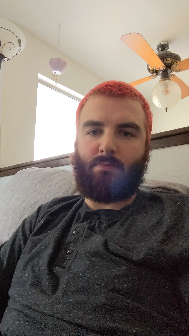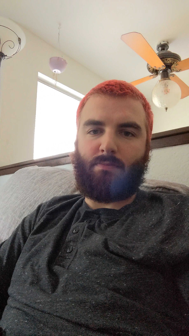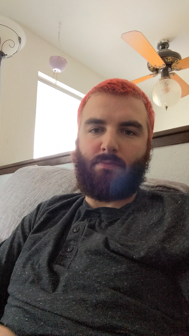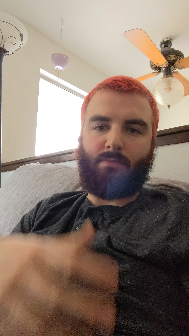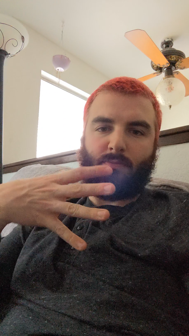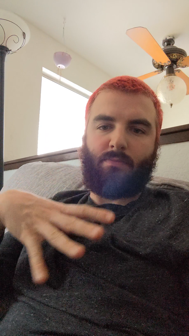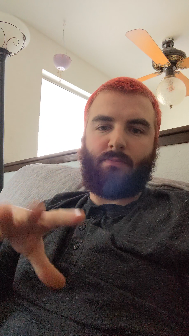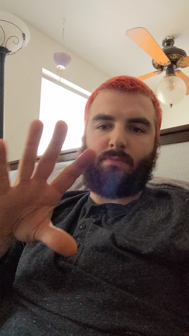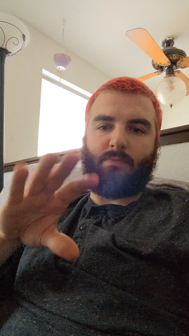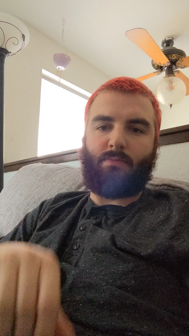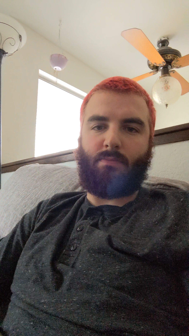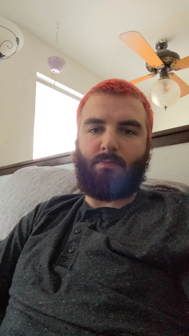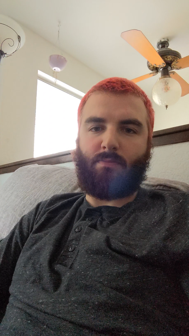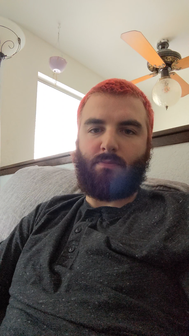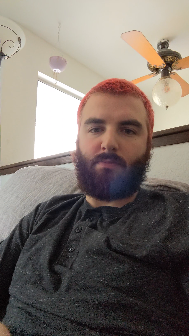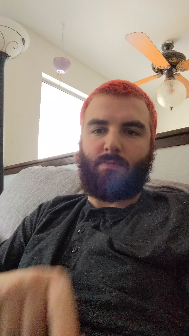dress